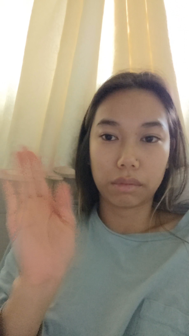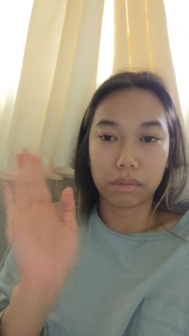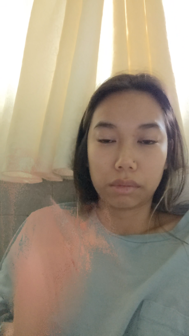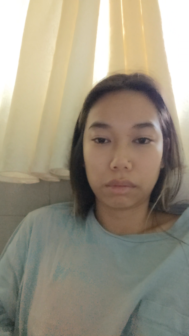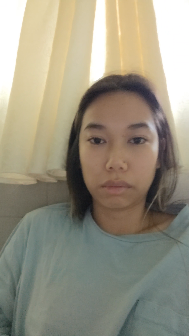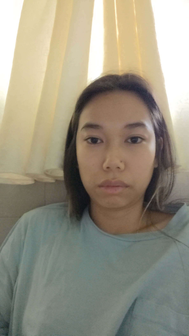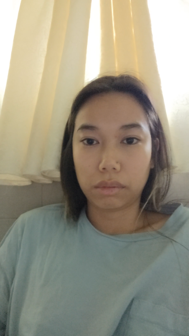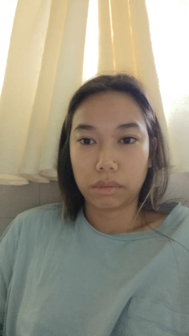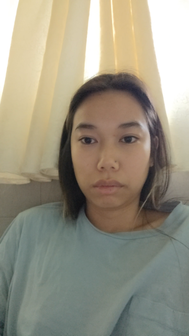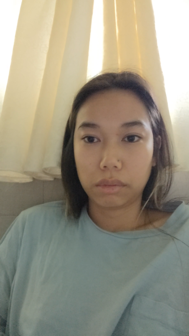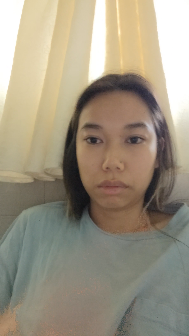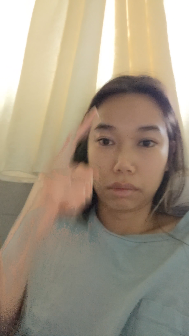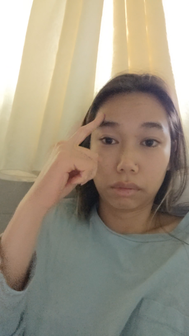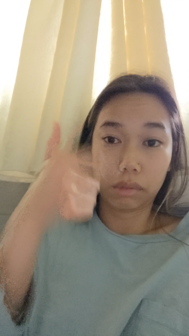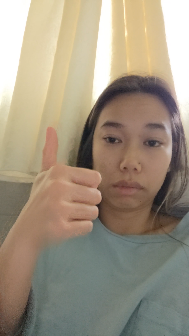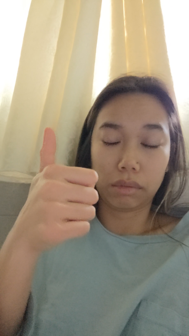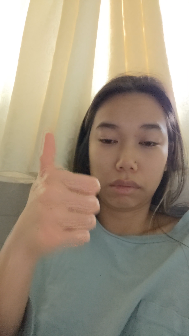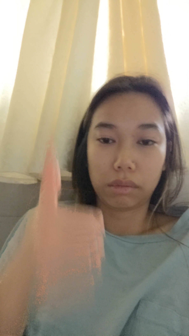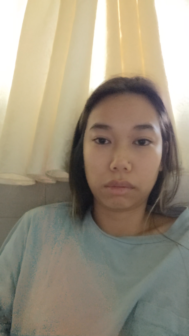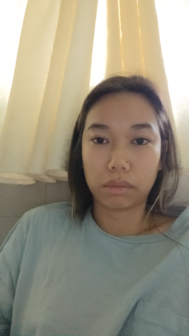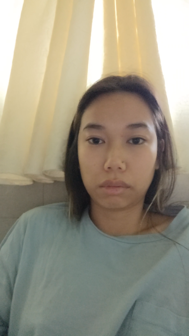dime